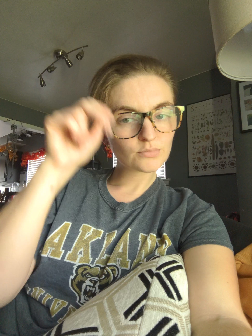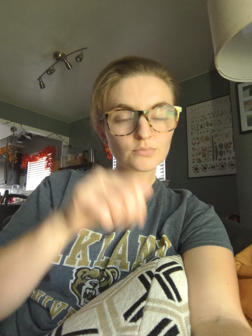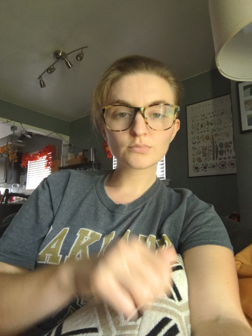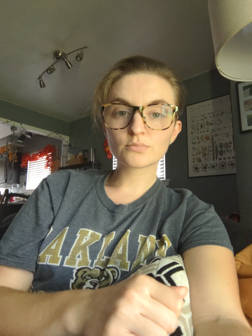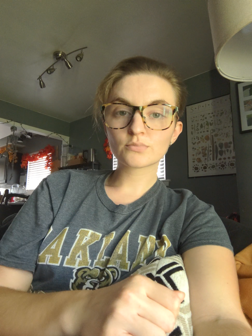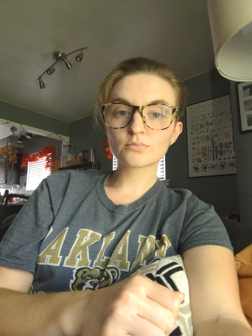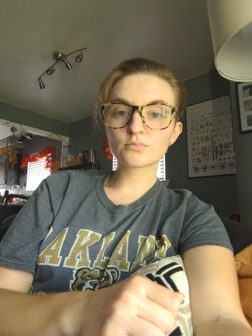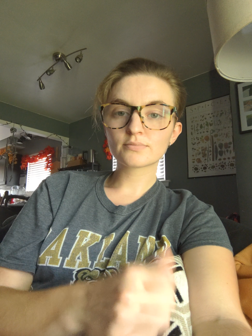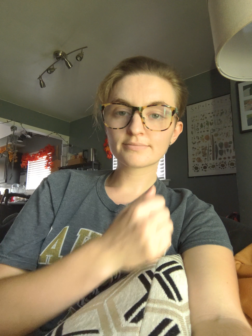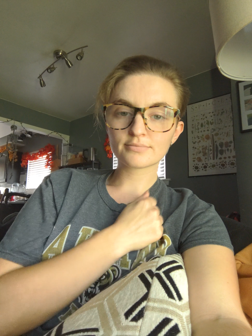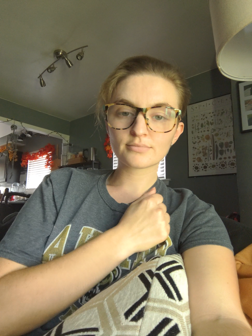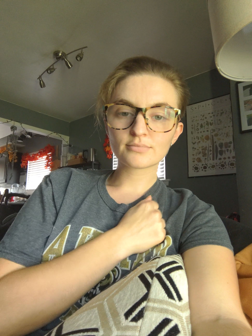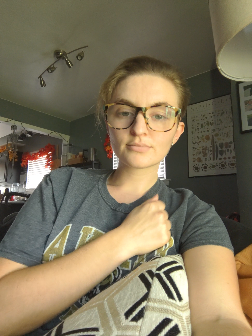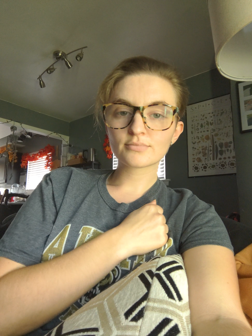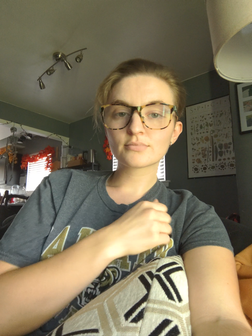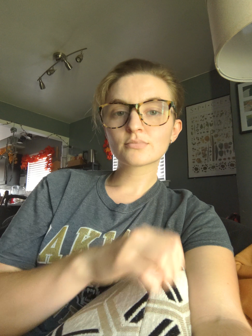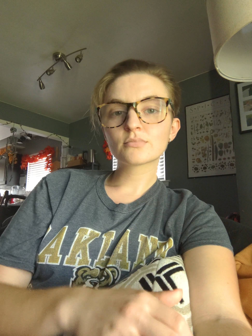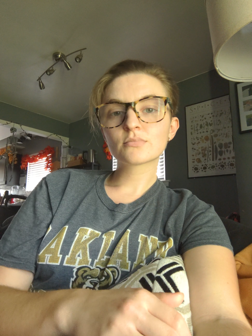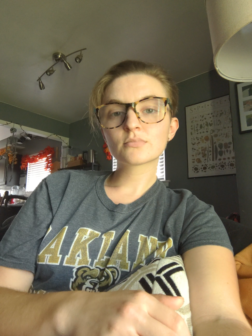hug